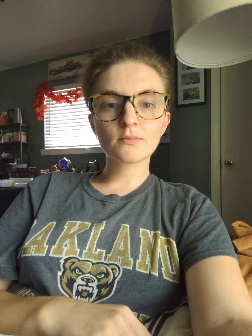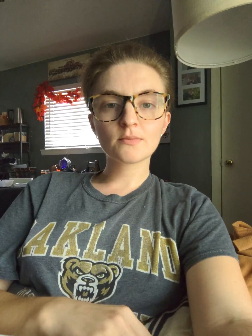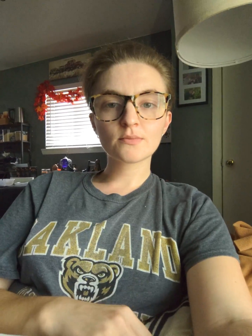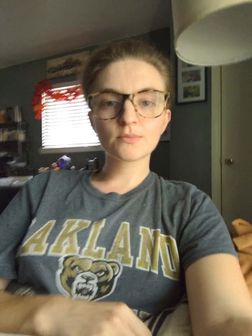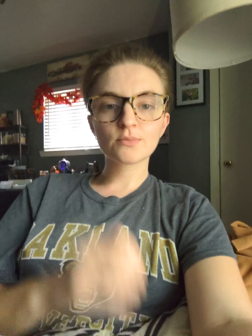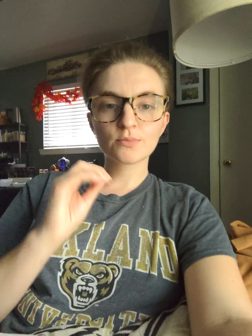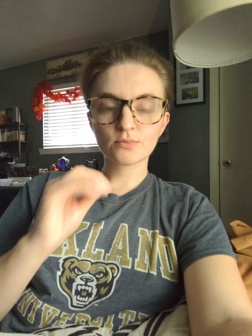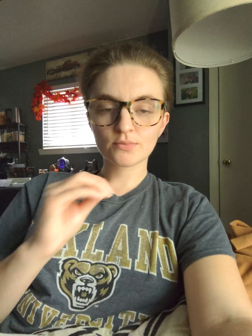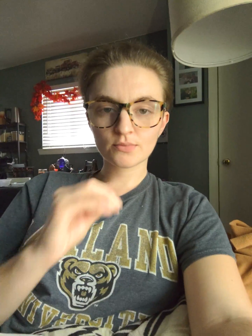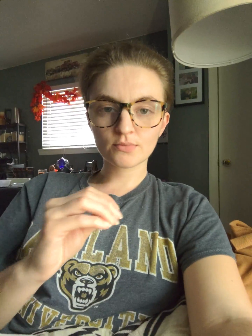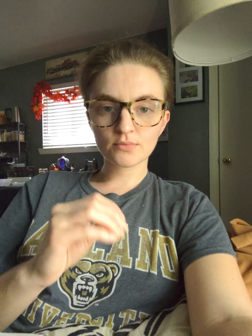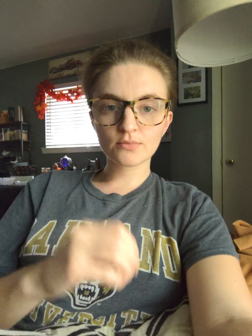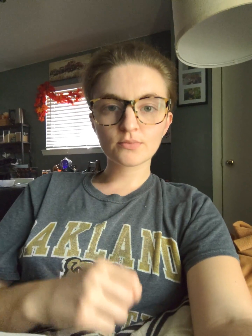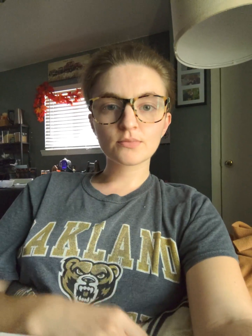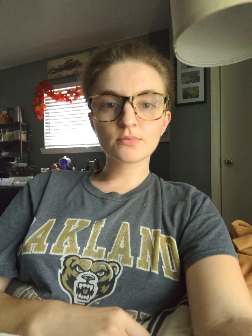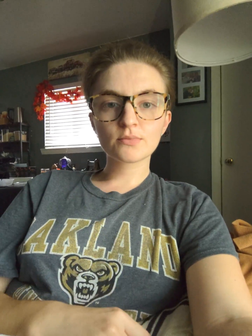fix